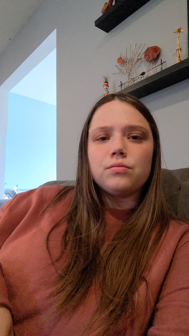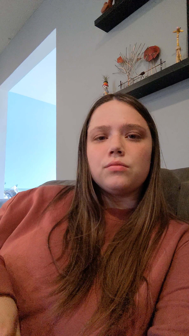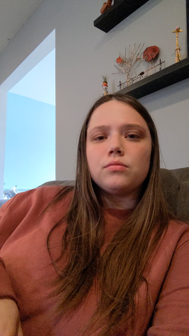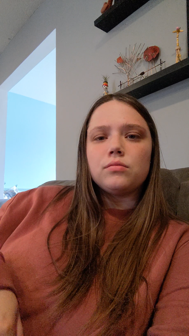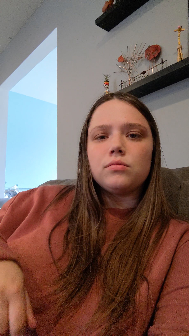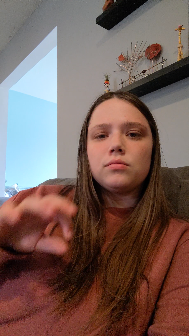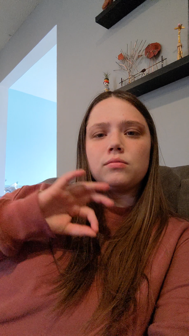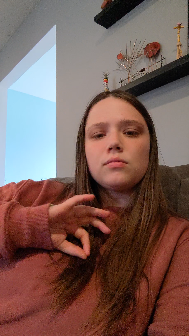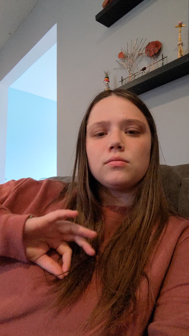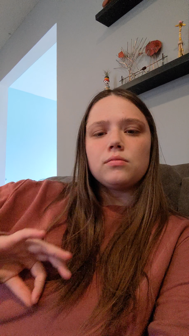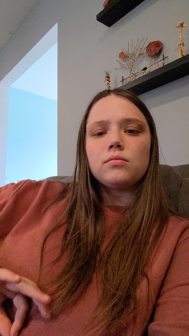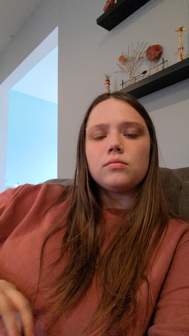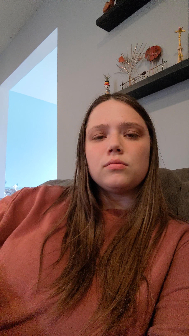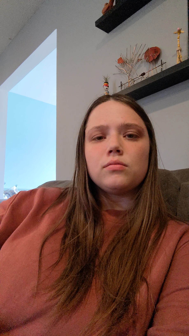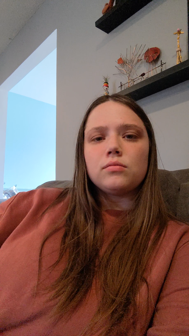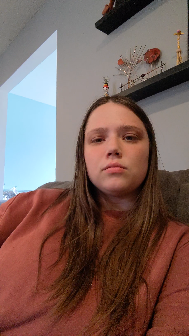button